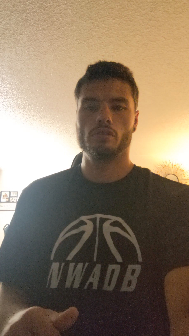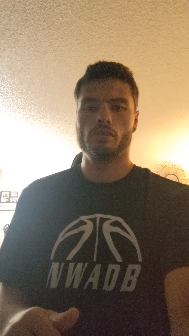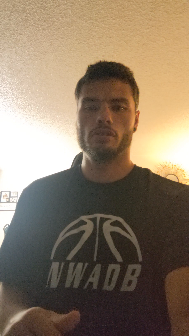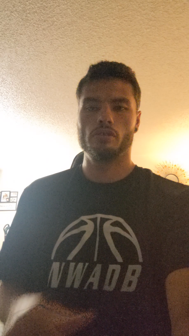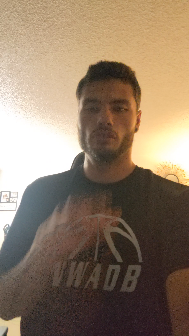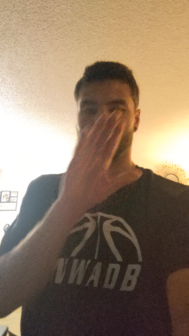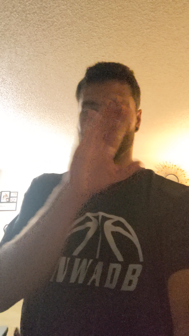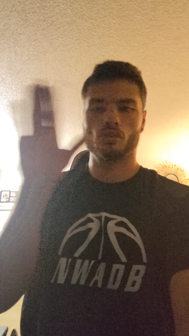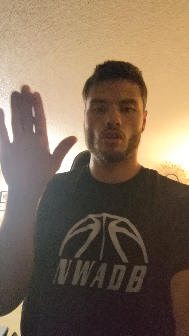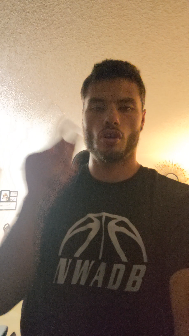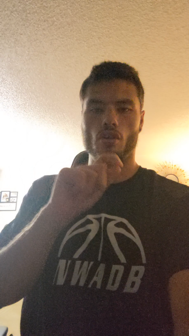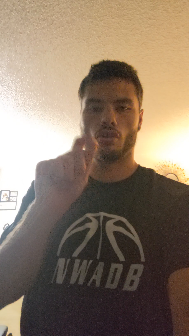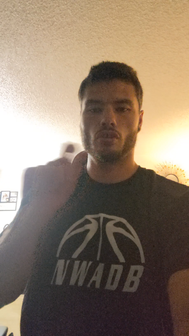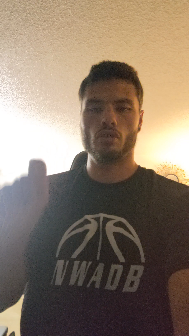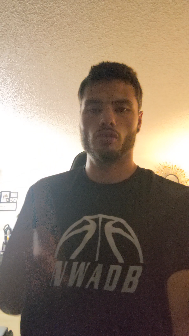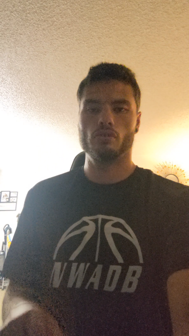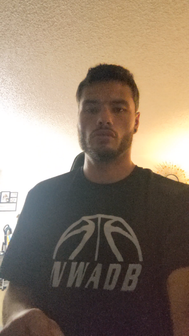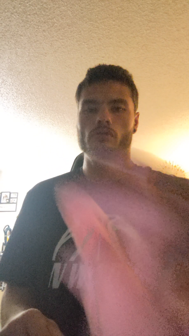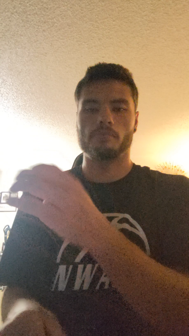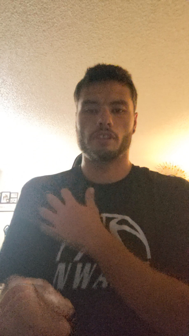chalk